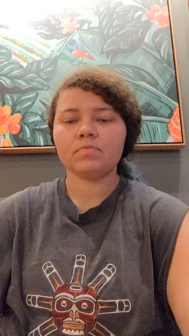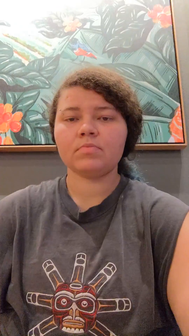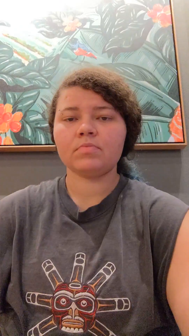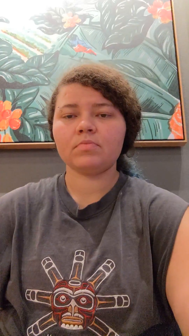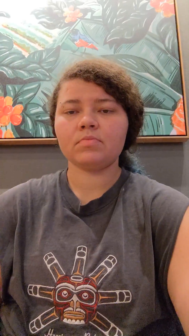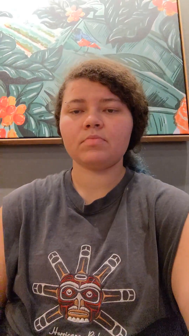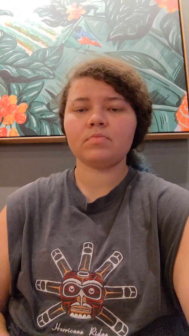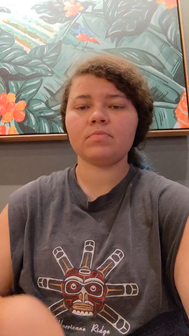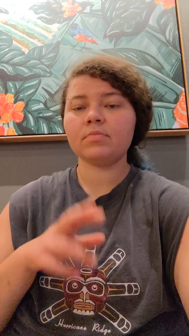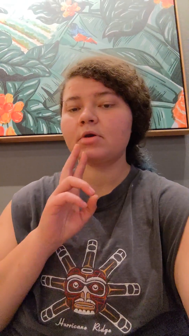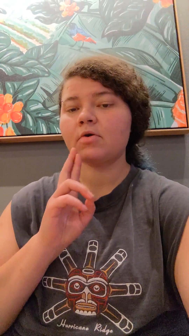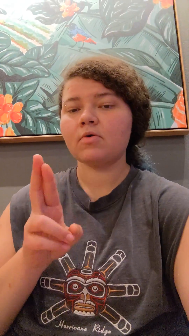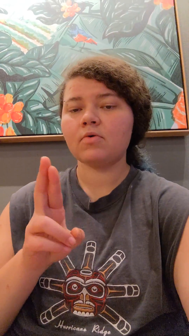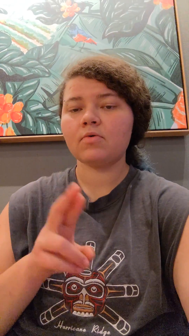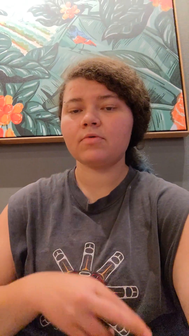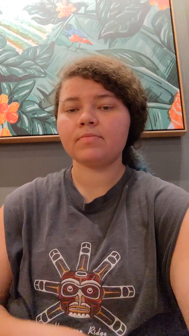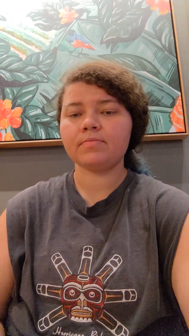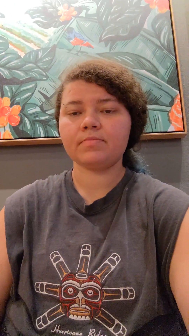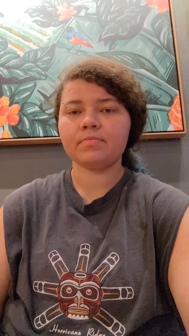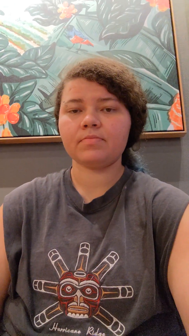are